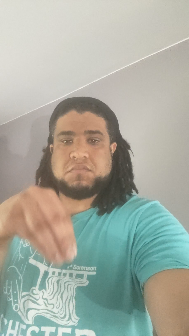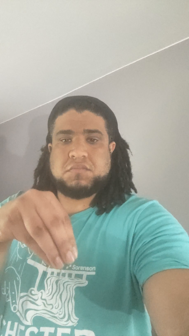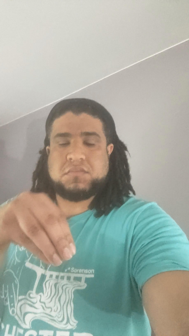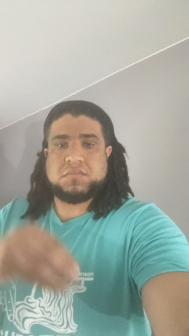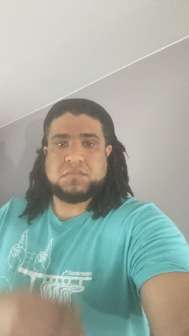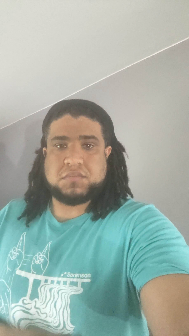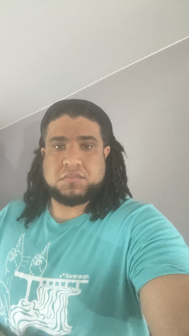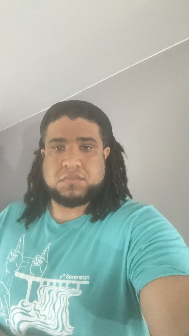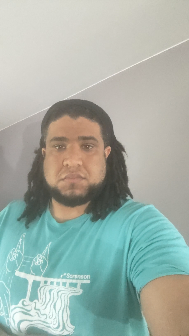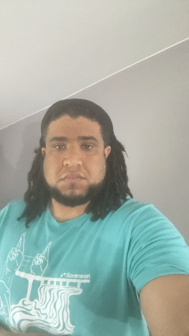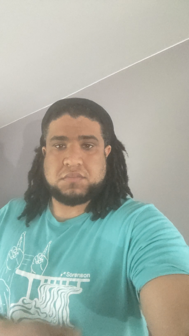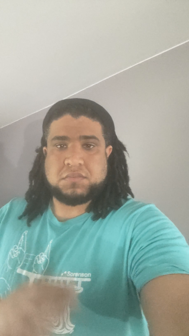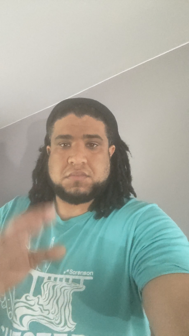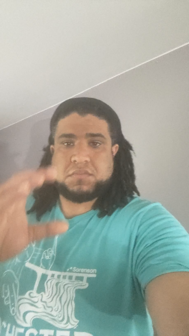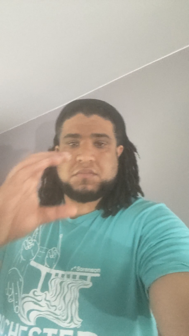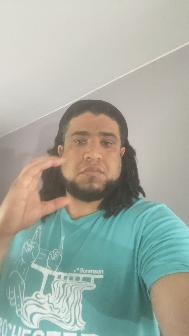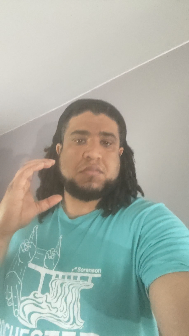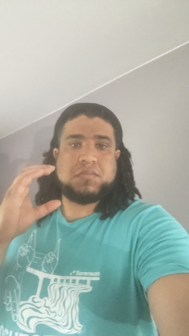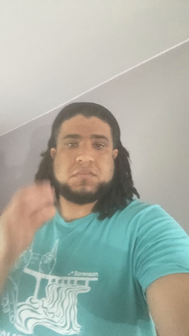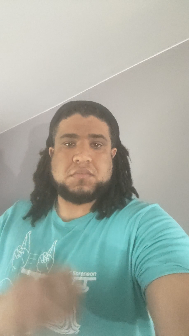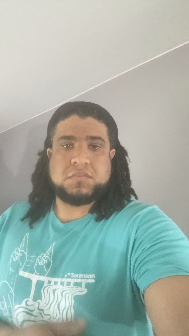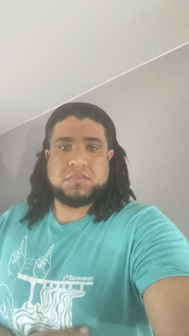bus